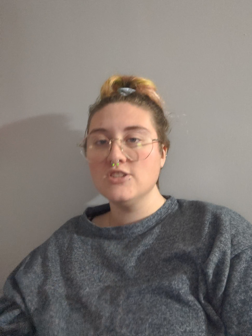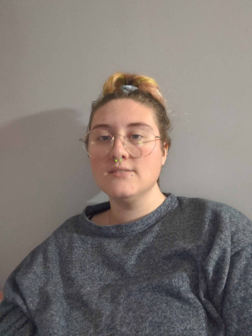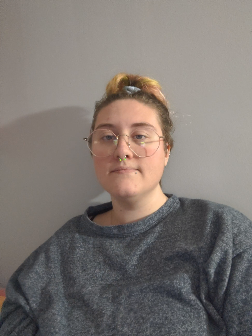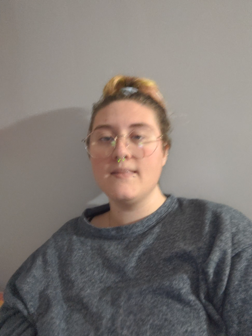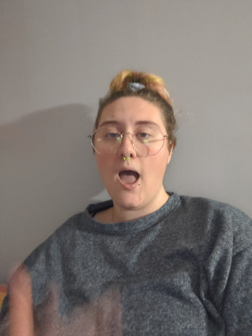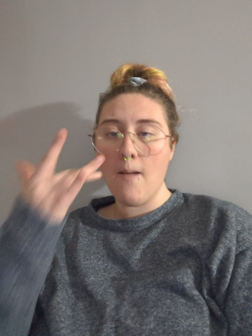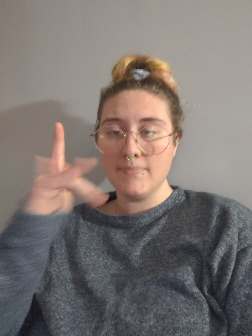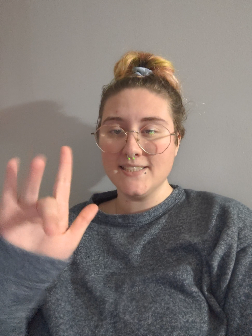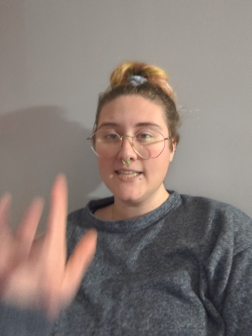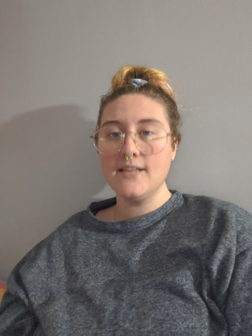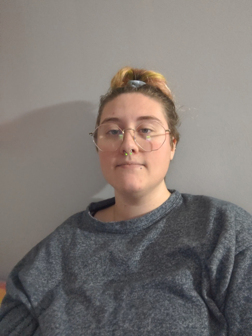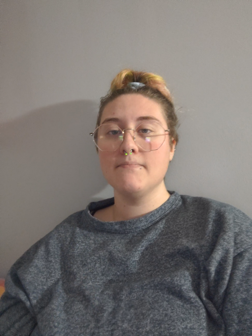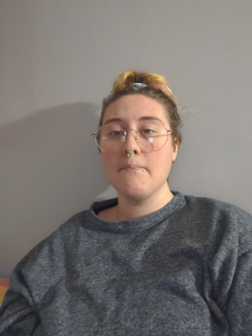empty